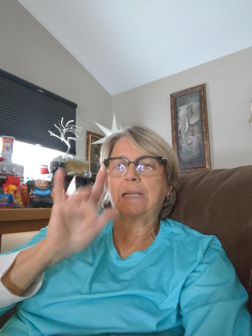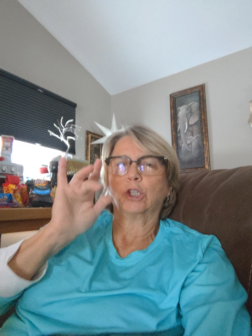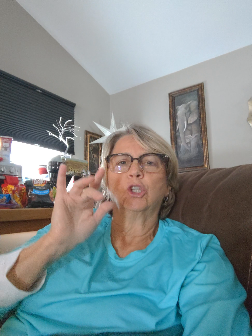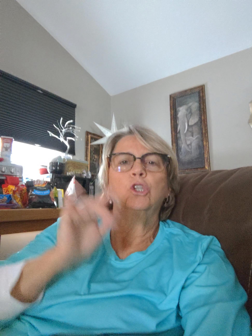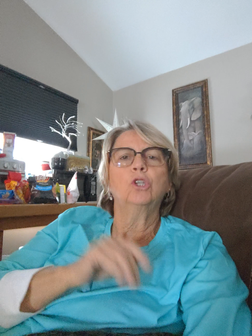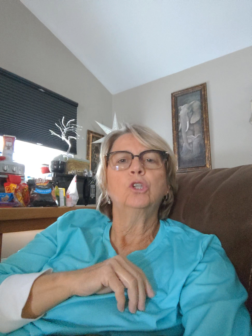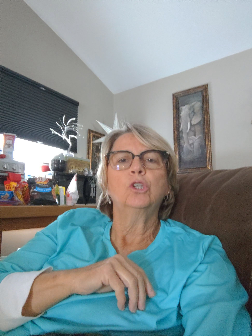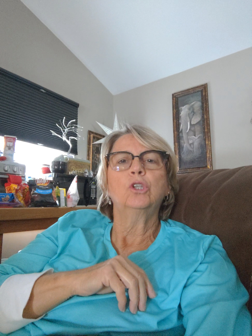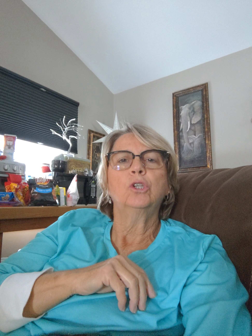touch